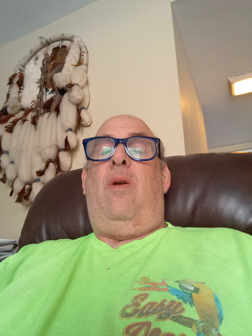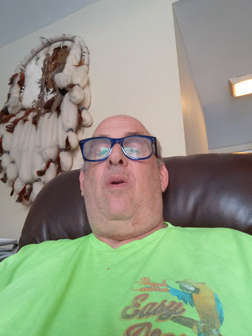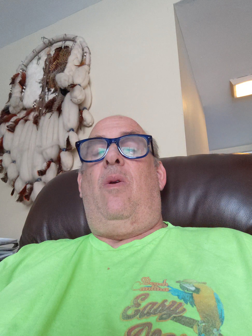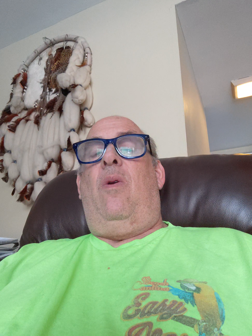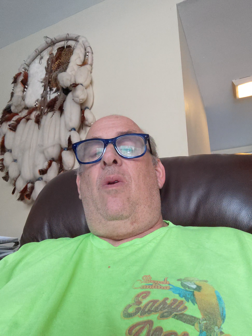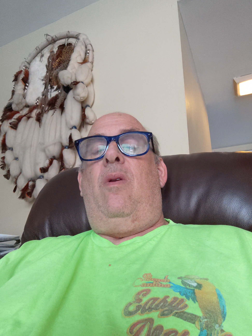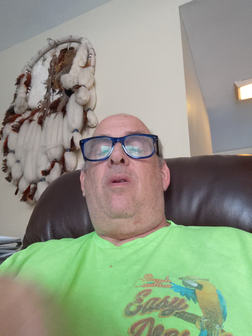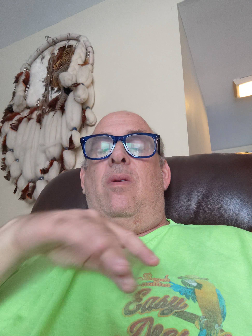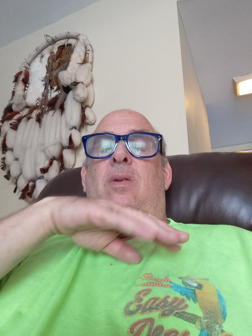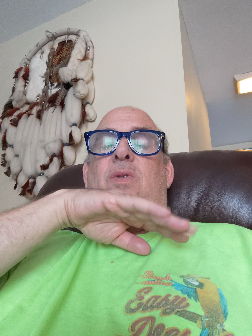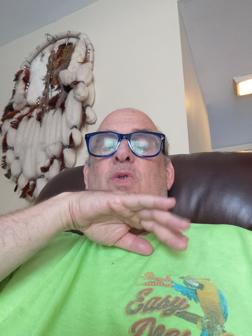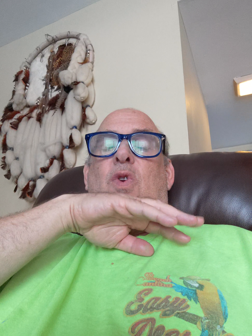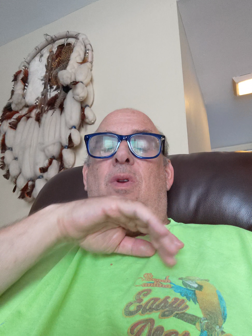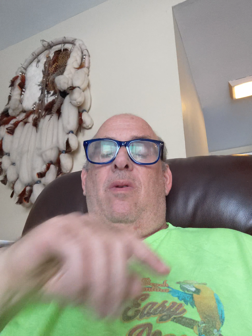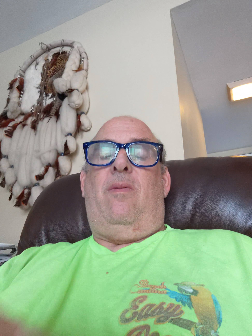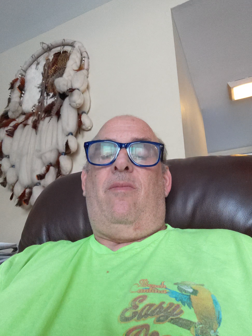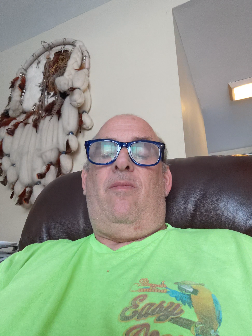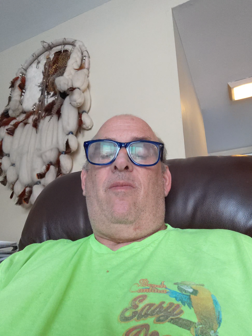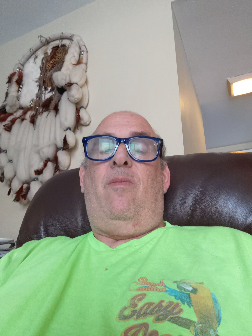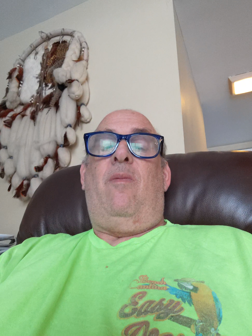dirty